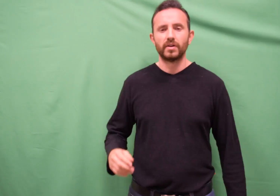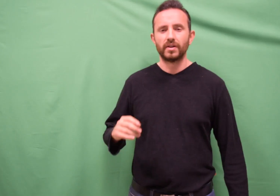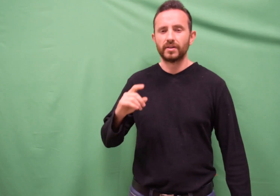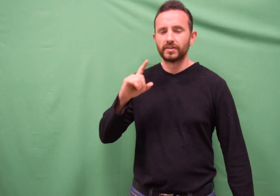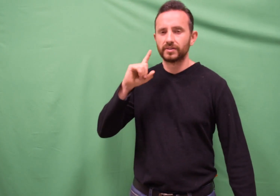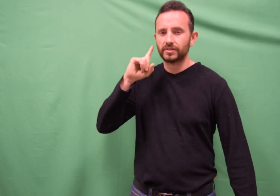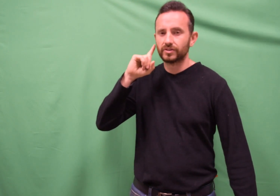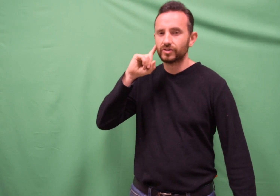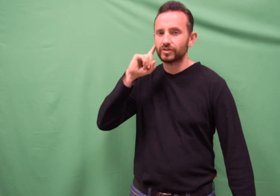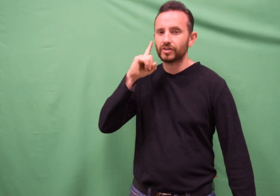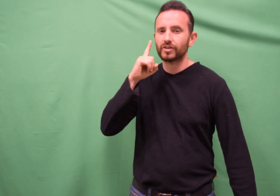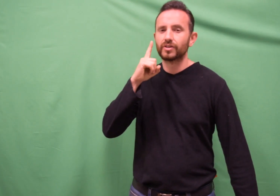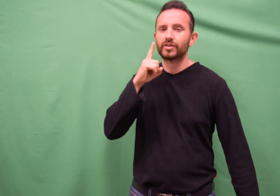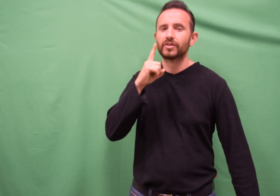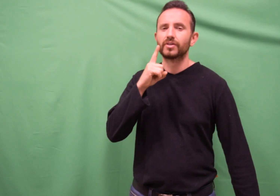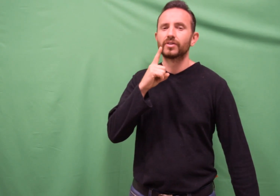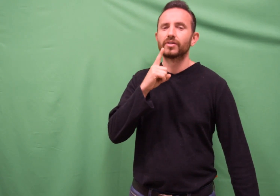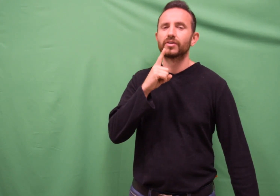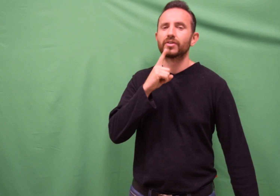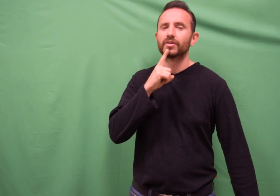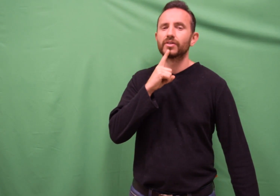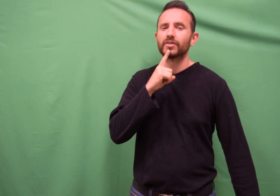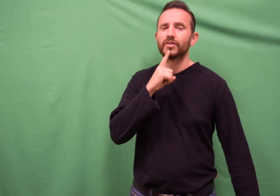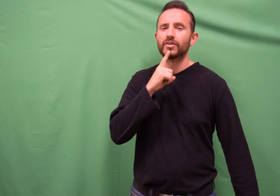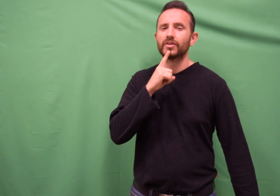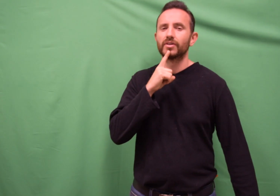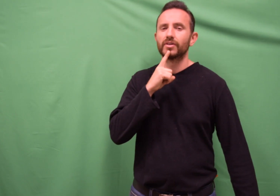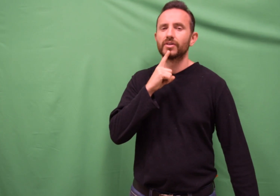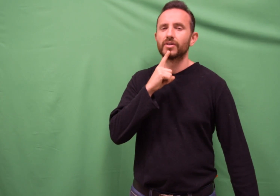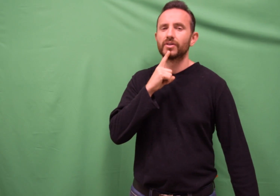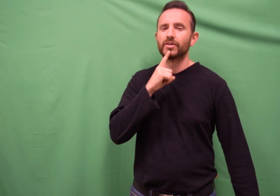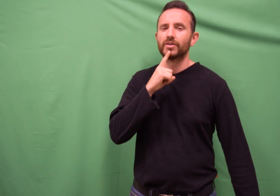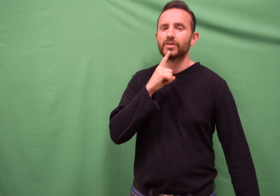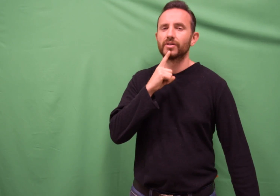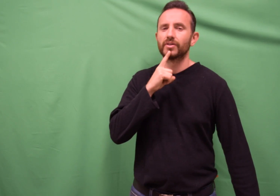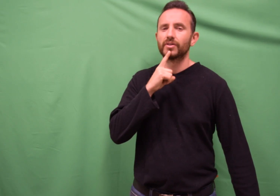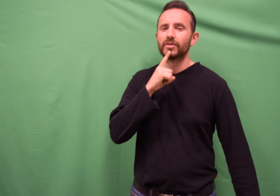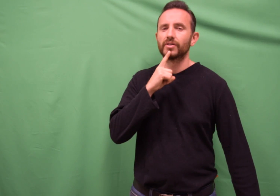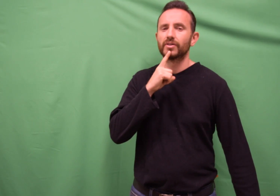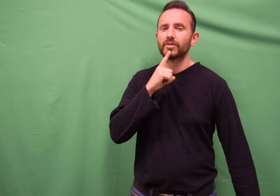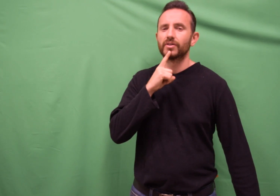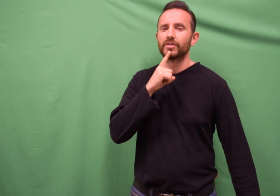sordo